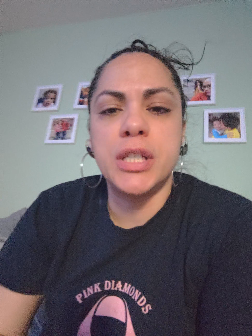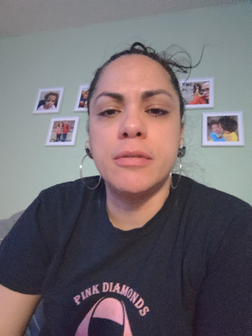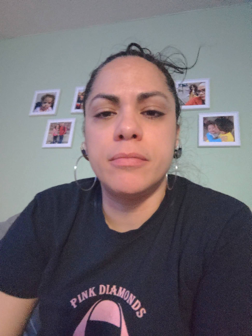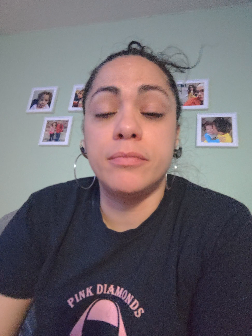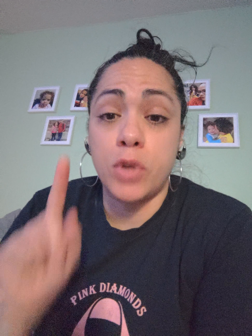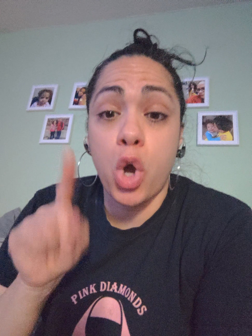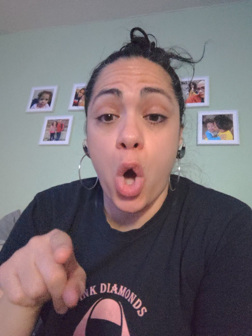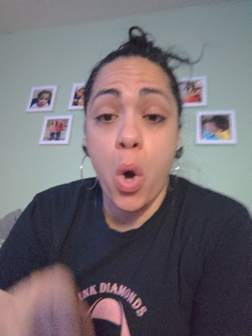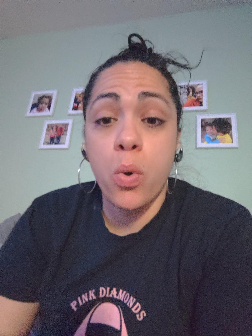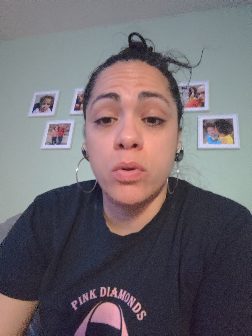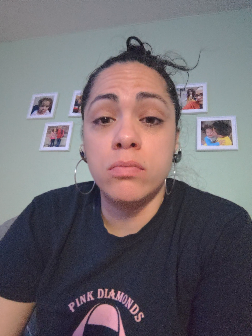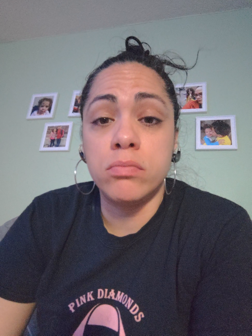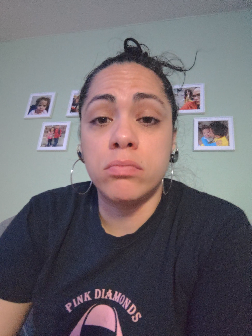go